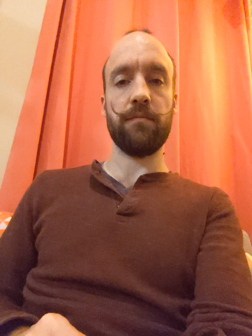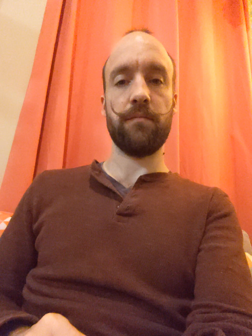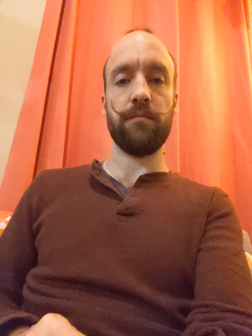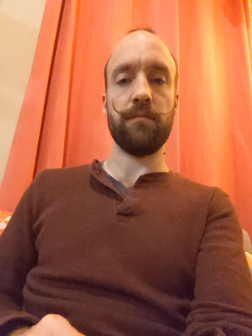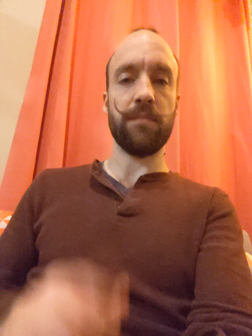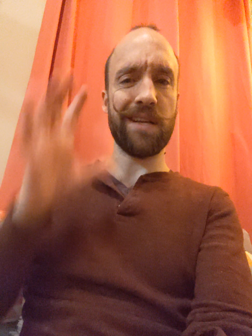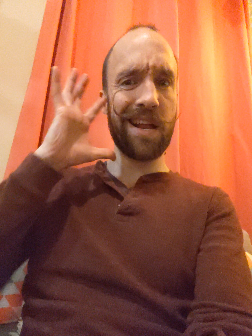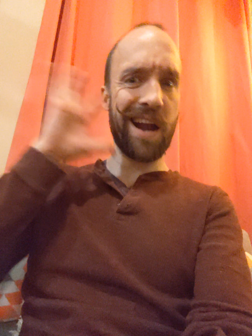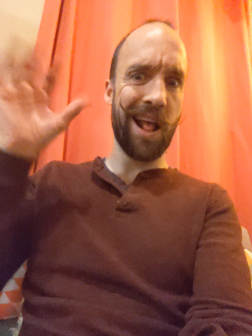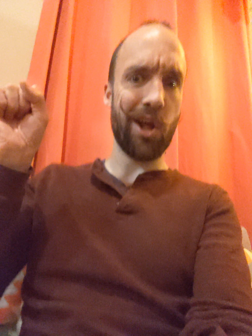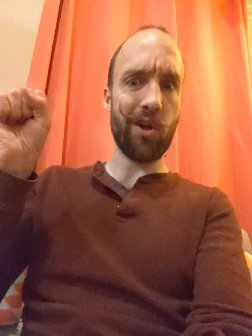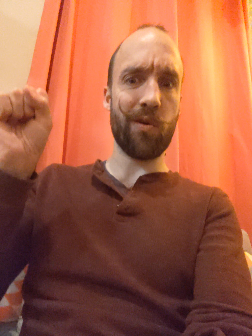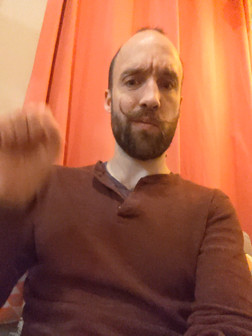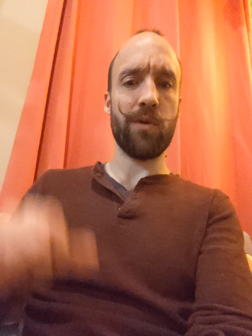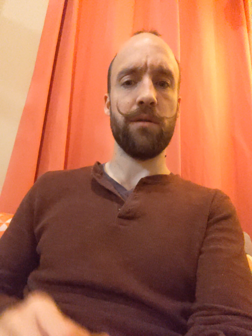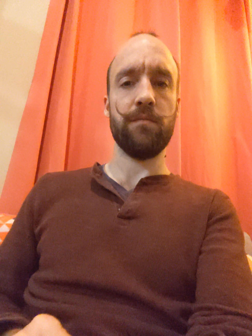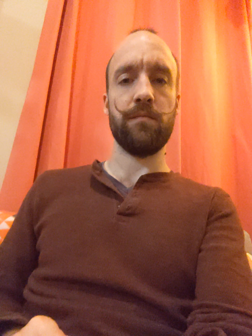loud